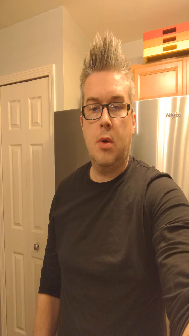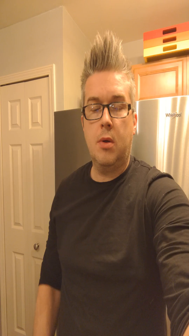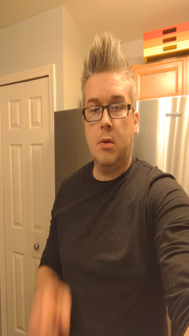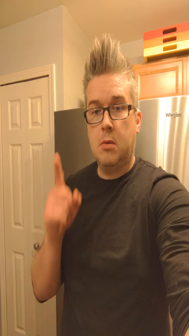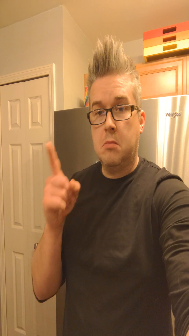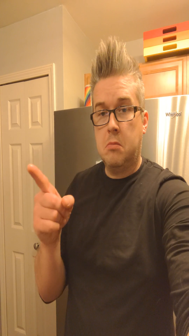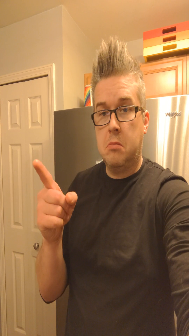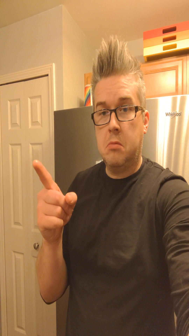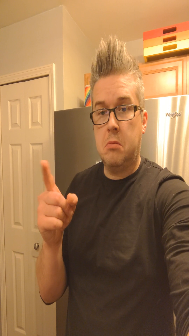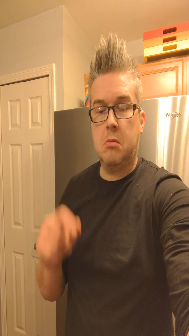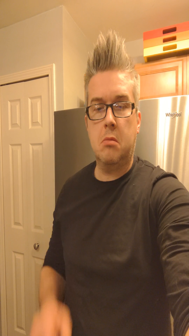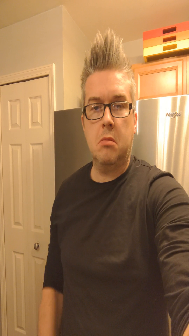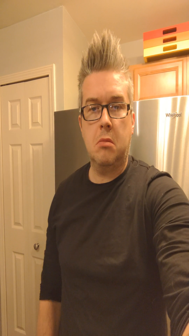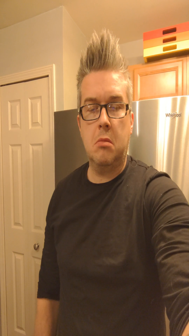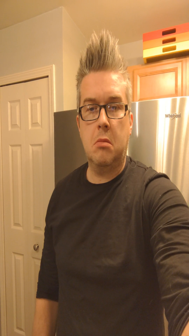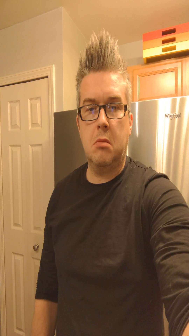he/she/it